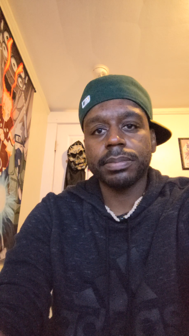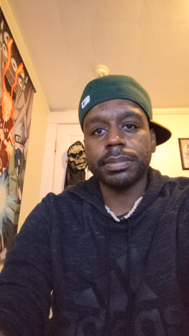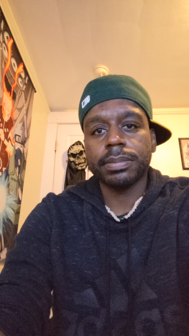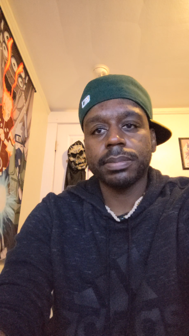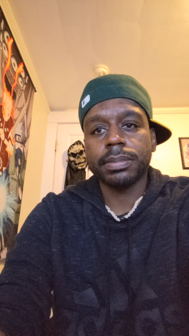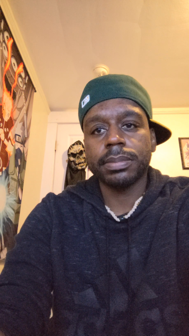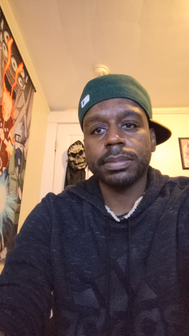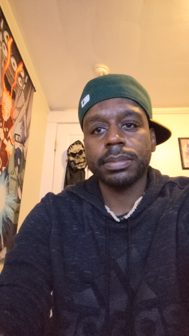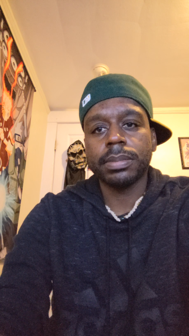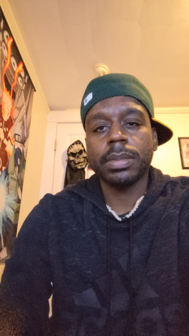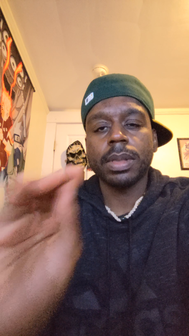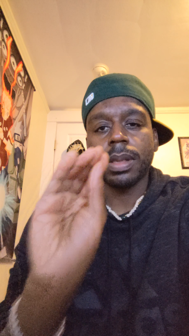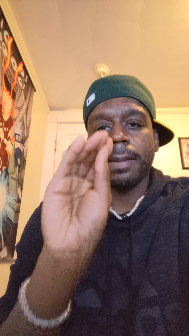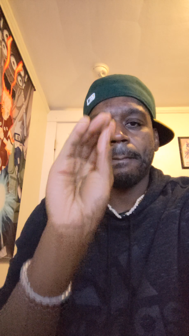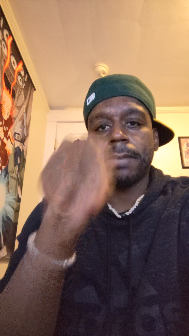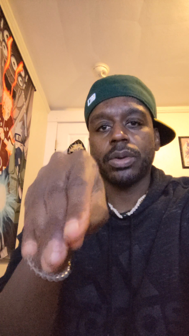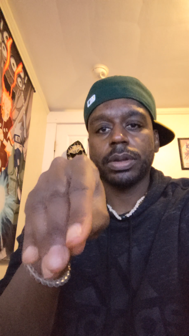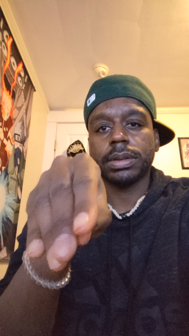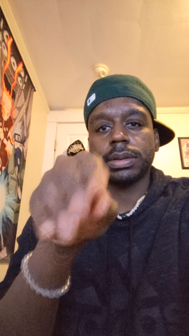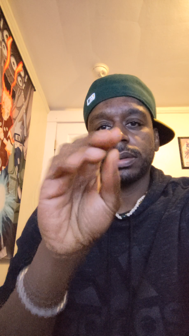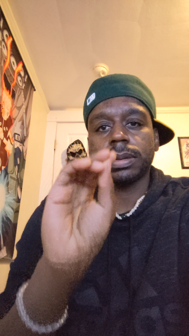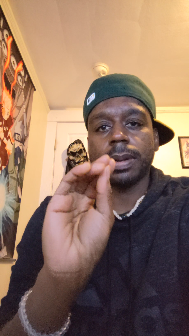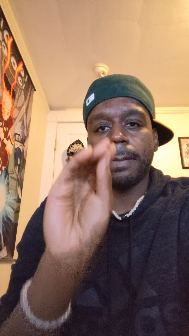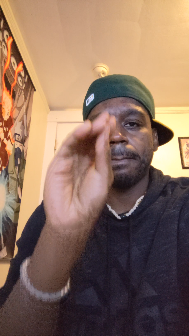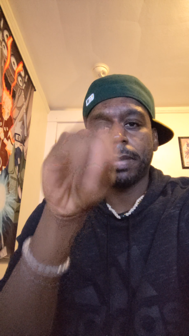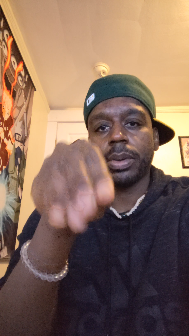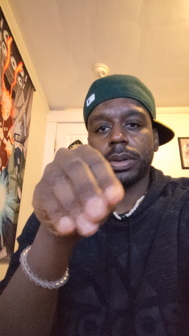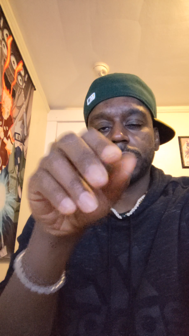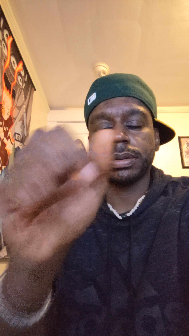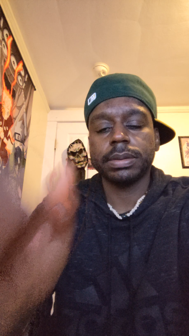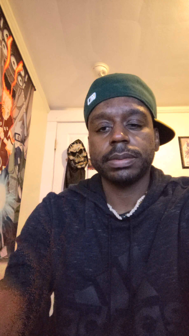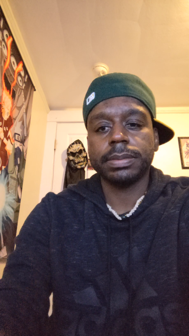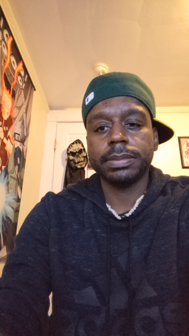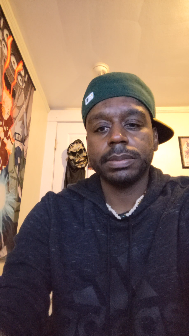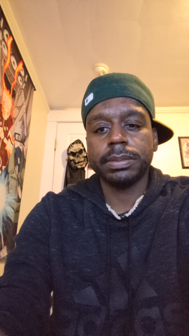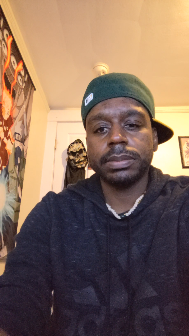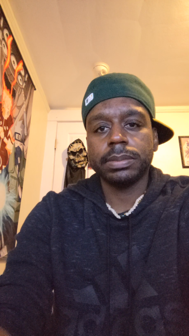put